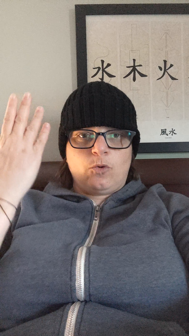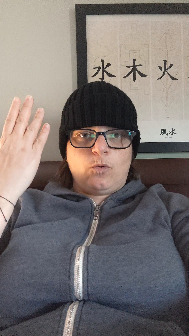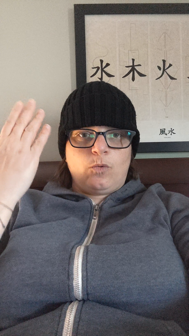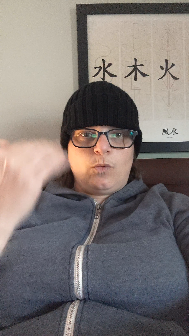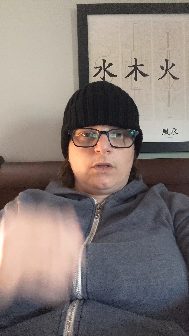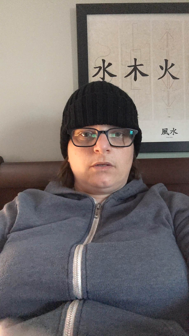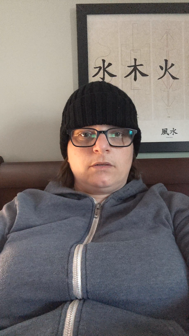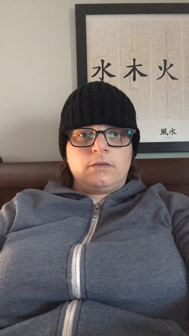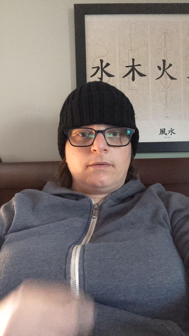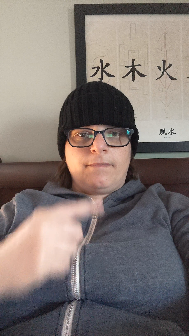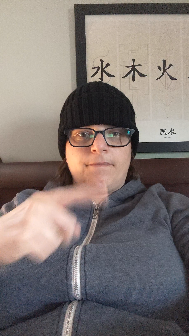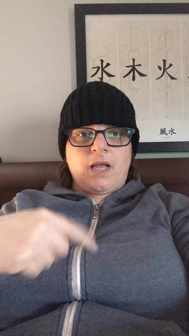about